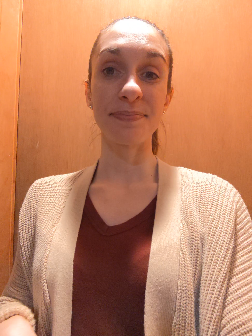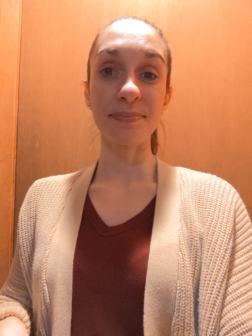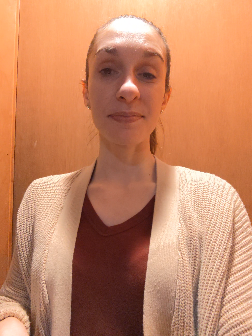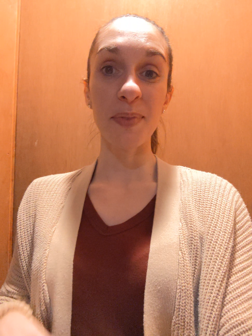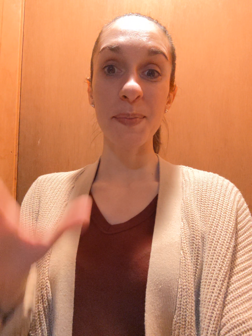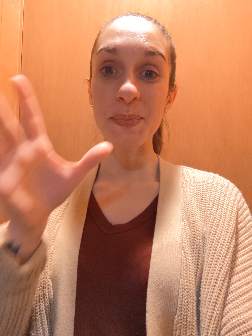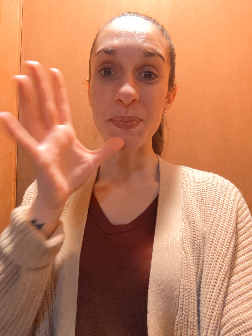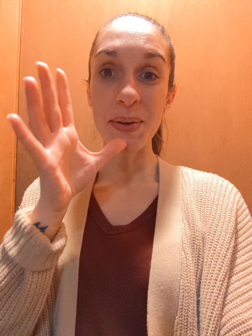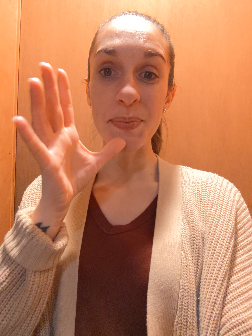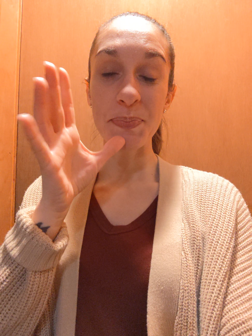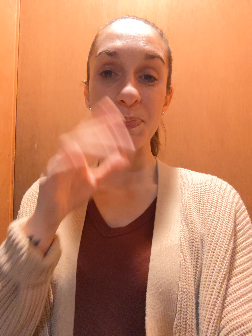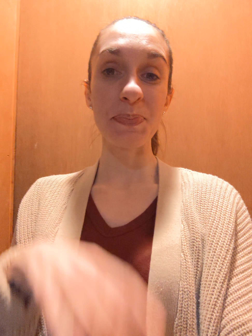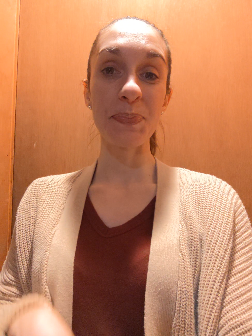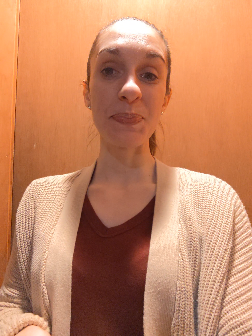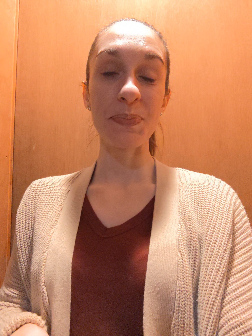mom